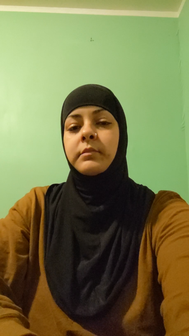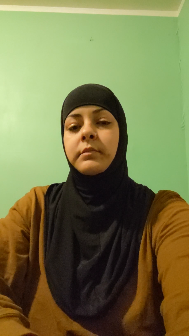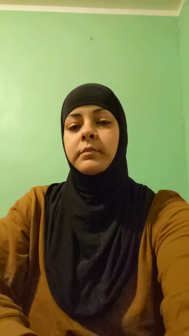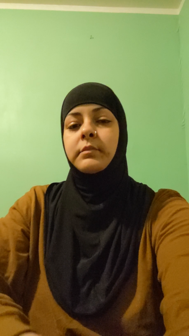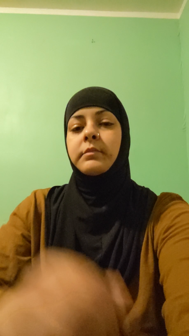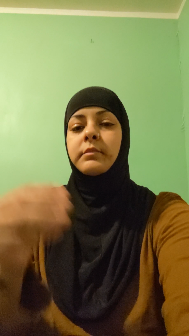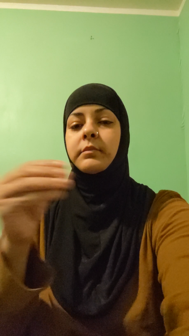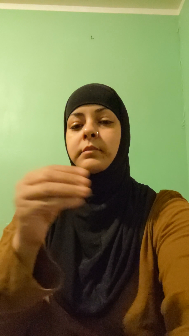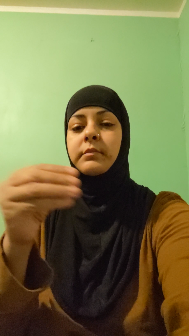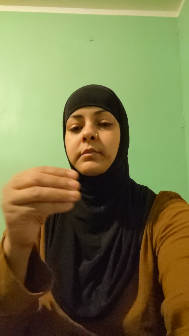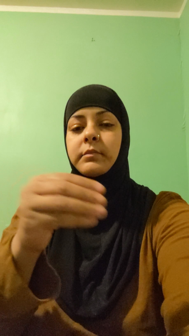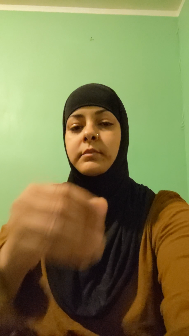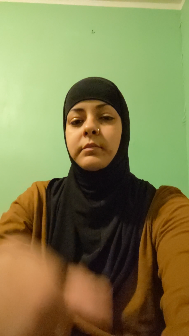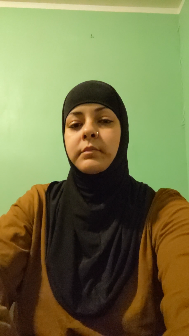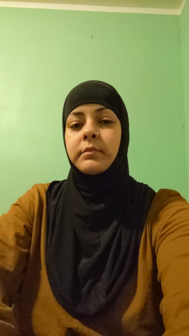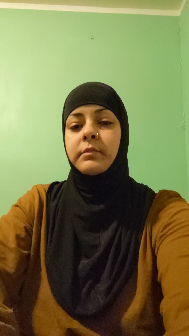more